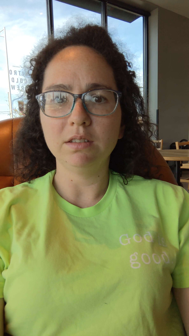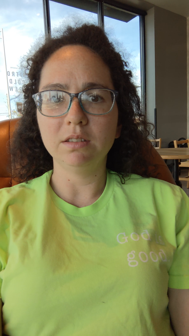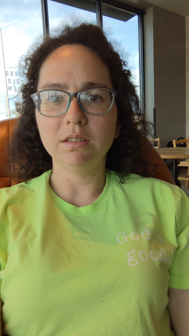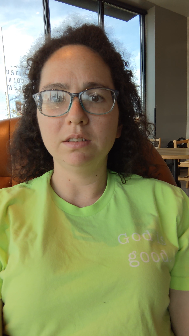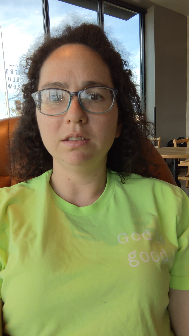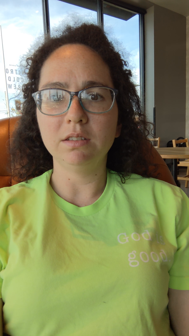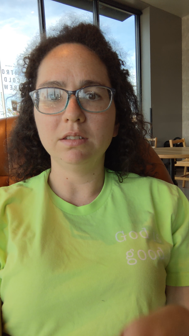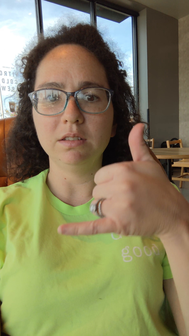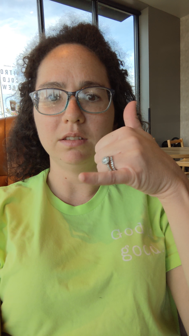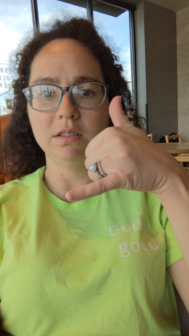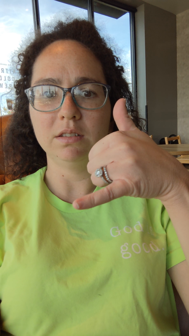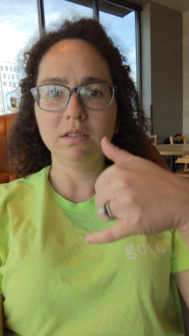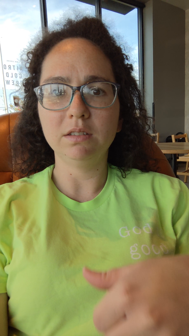play